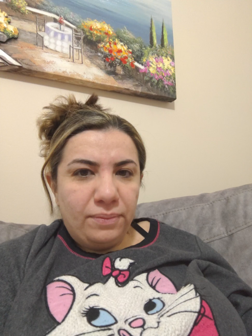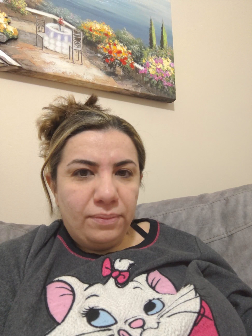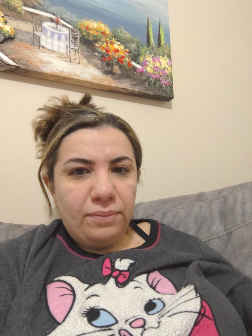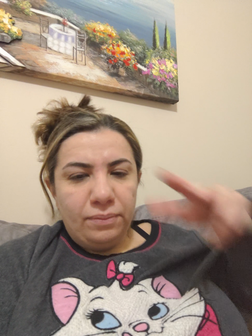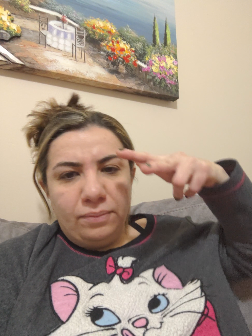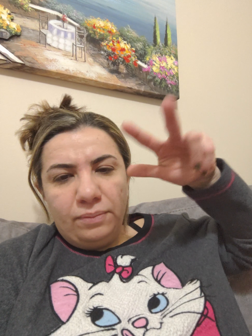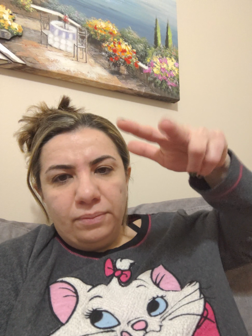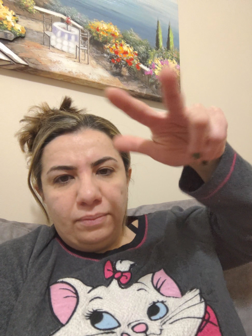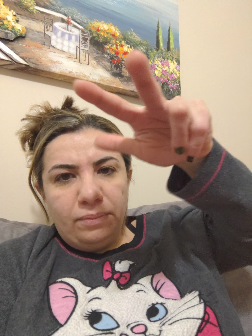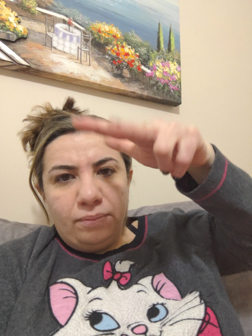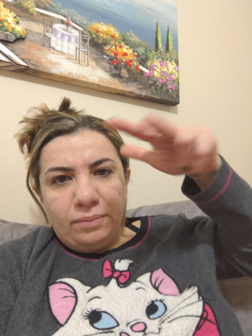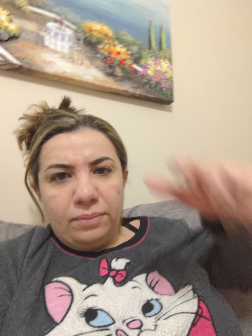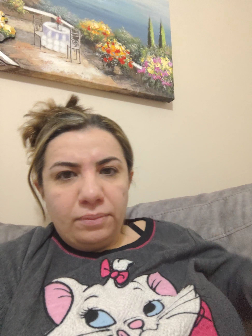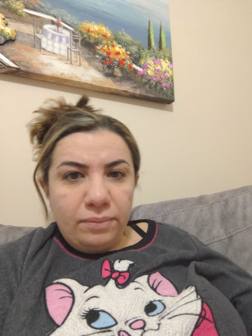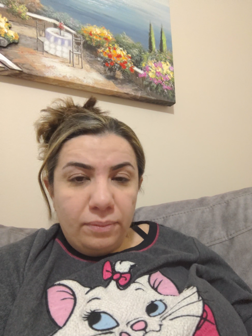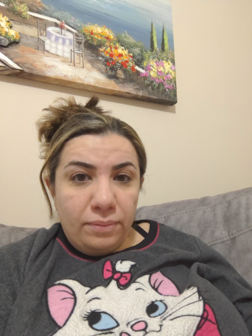helicopter